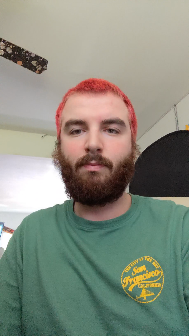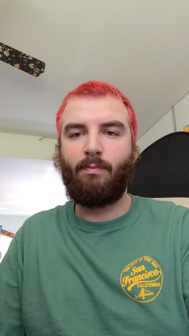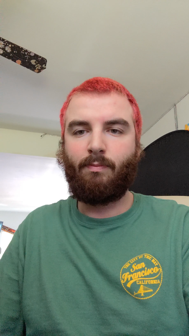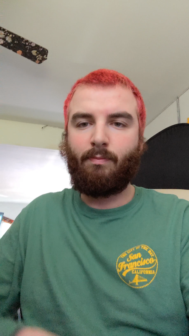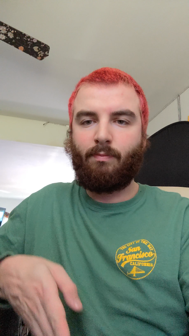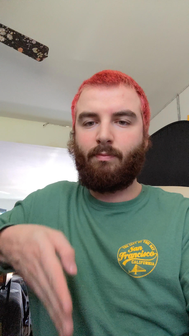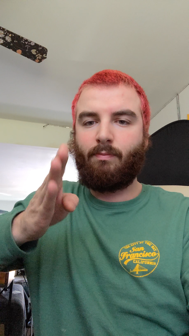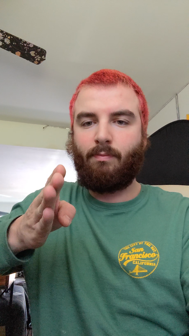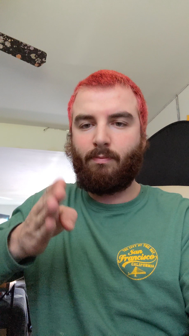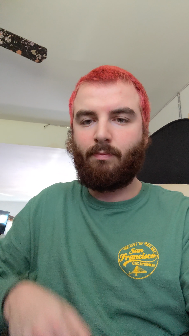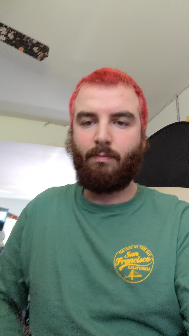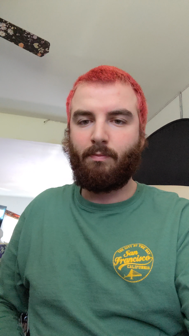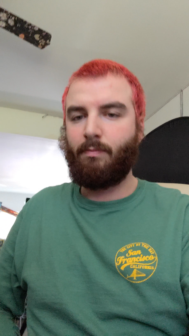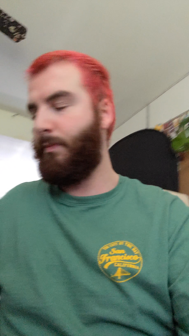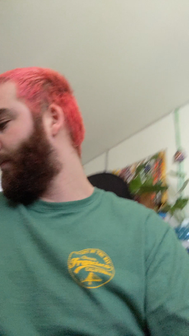kick